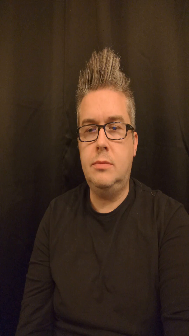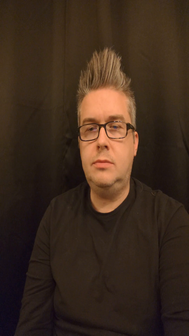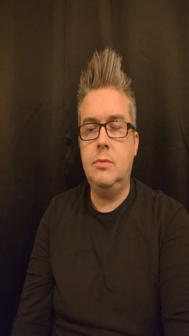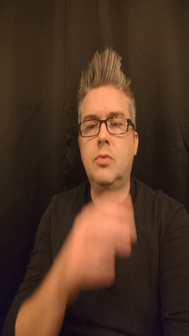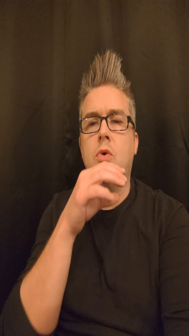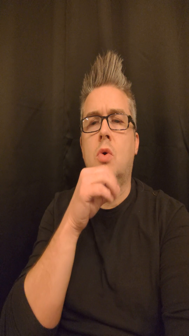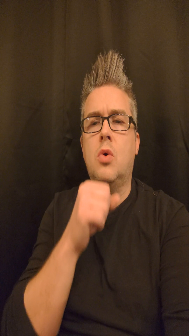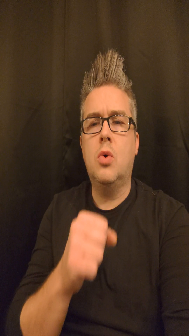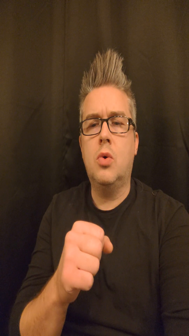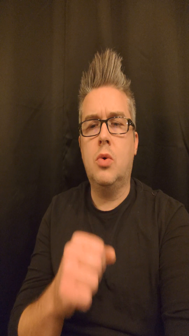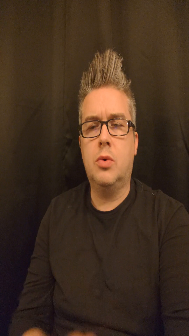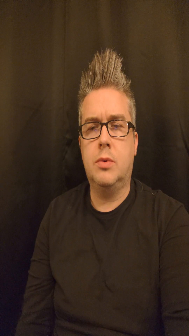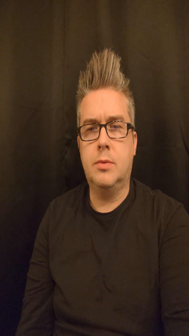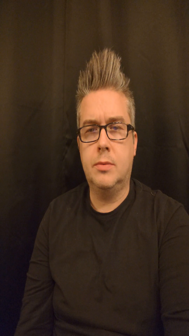old